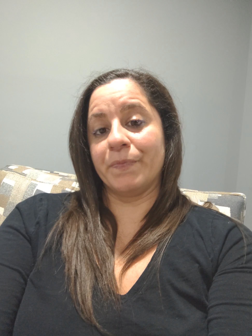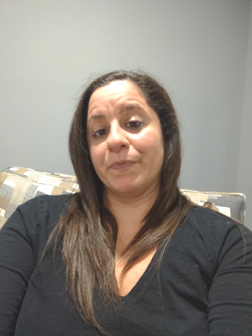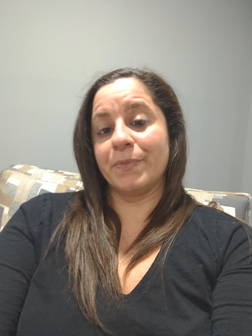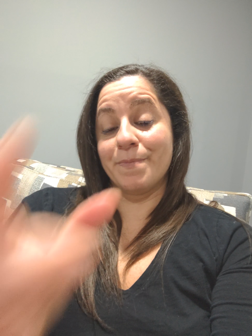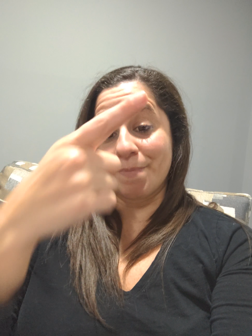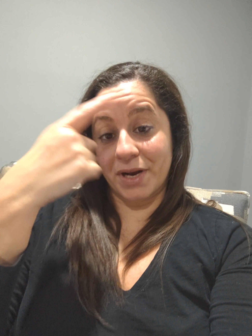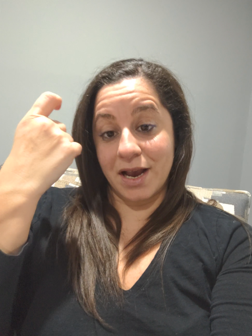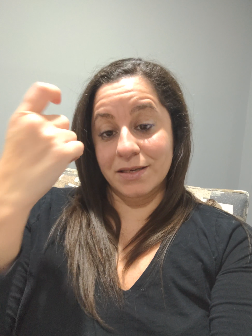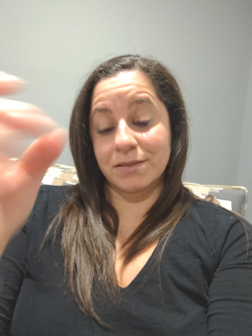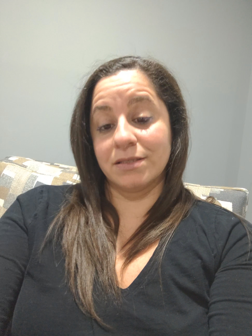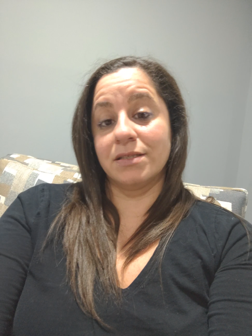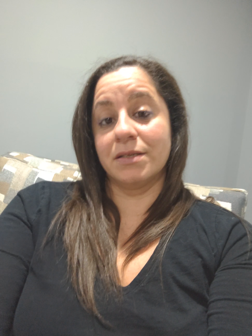because